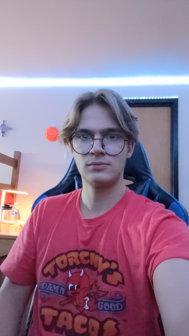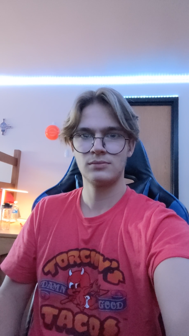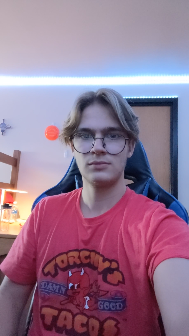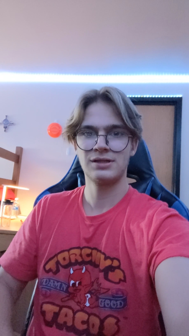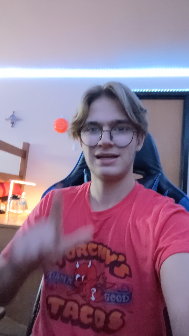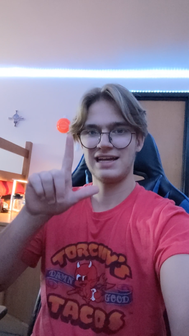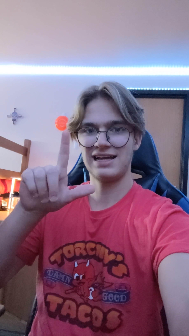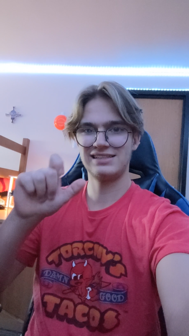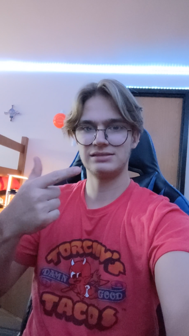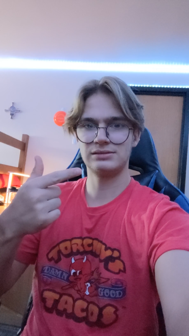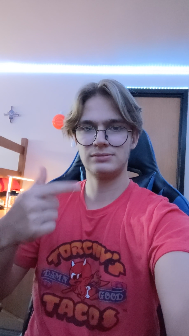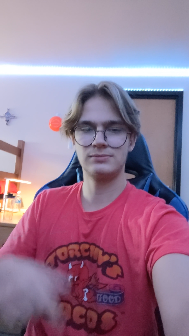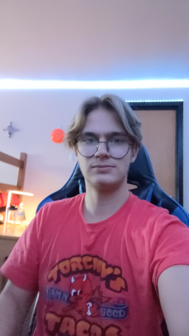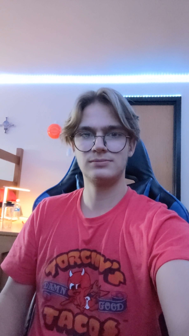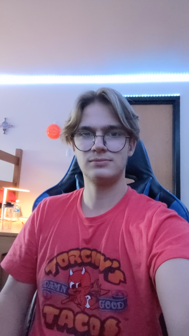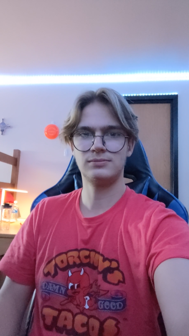leg